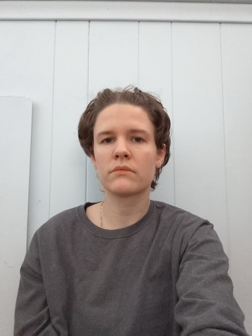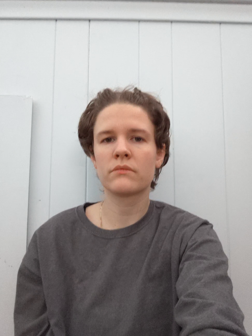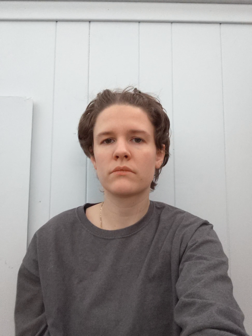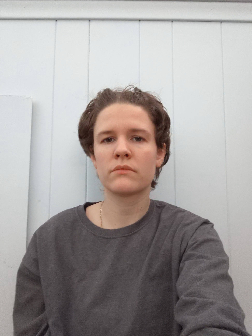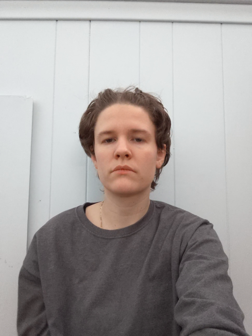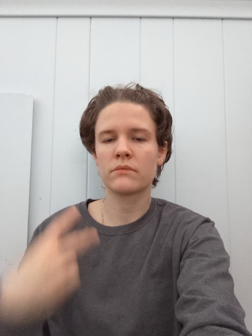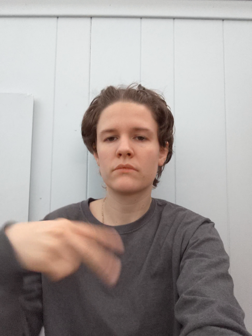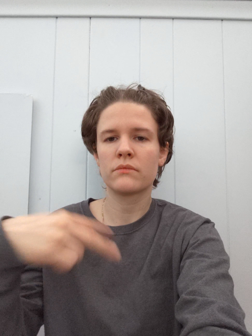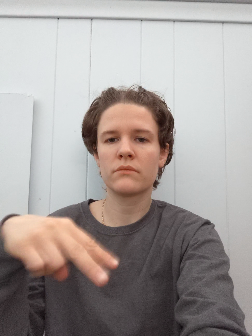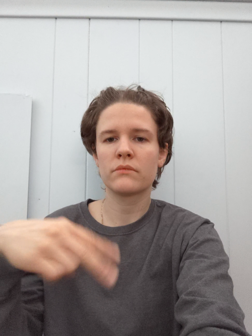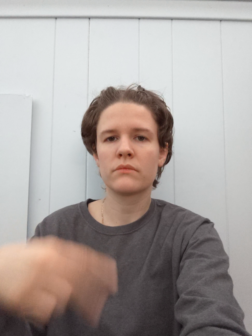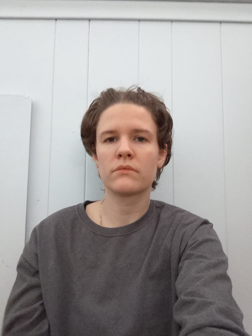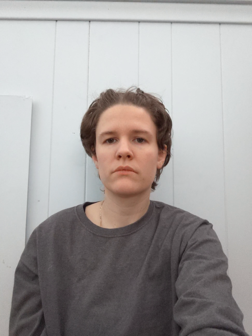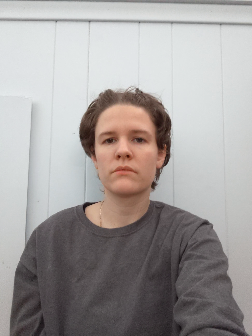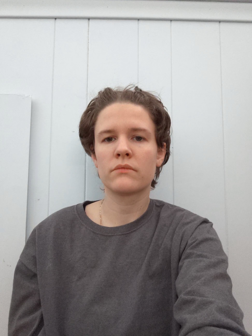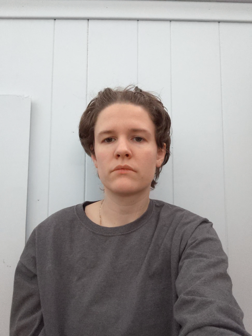dance